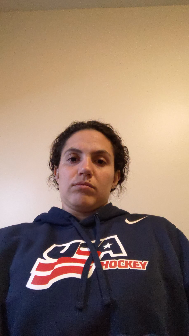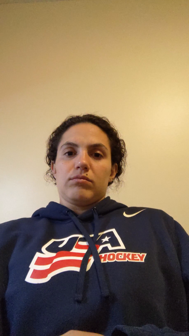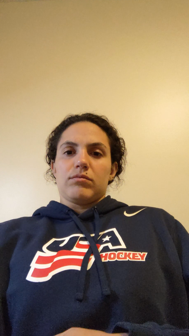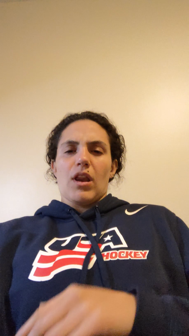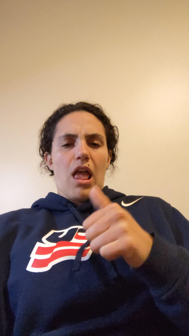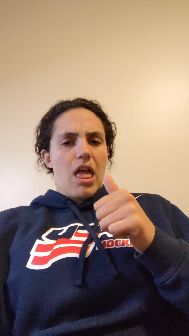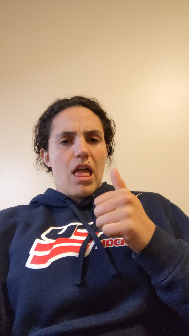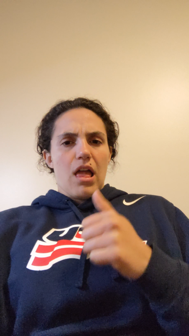how